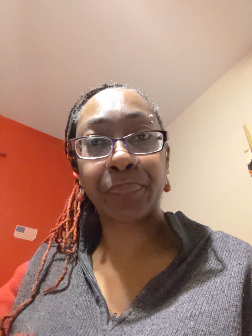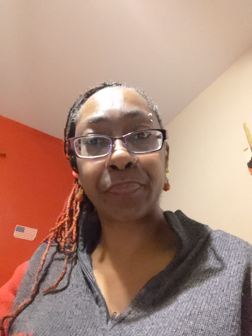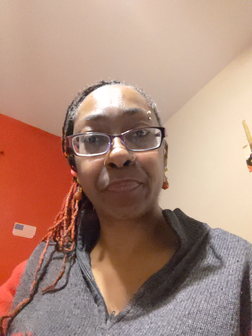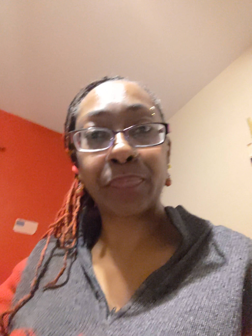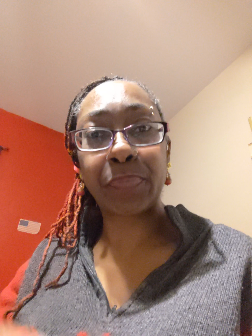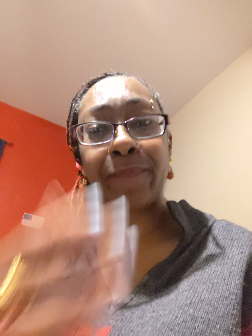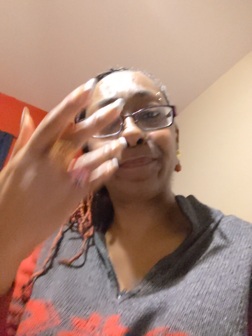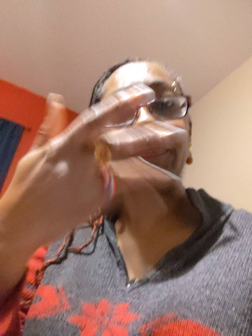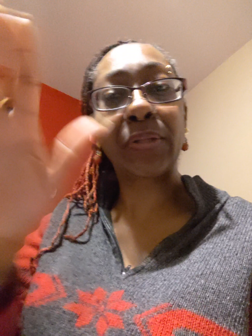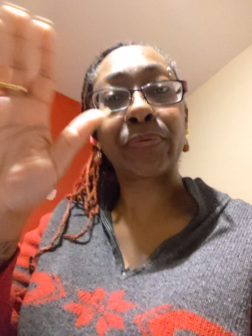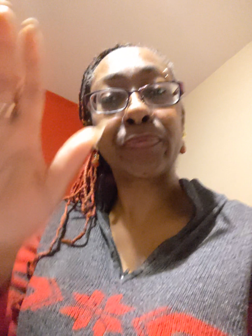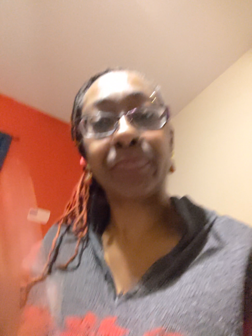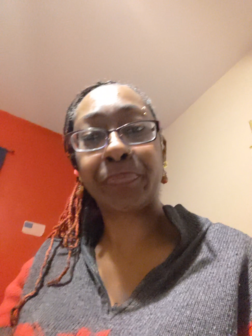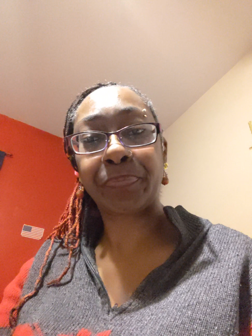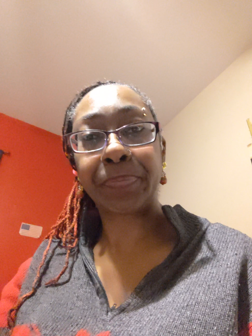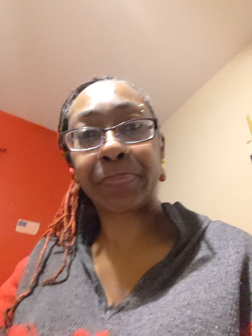finish